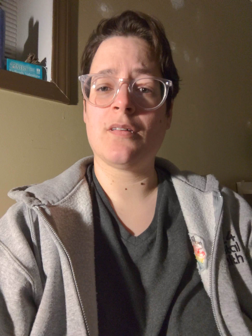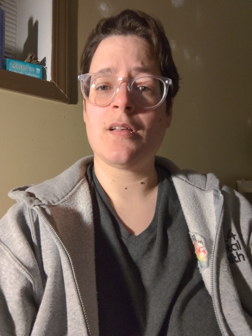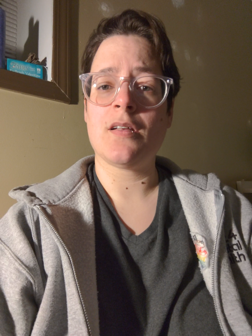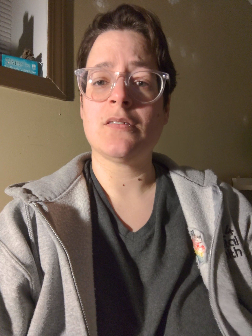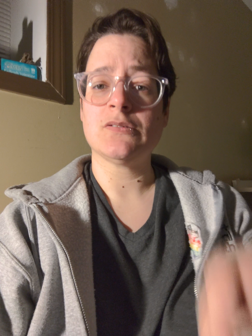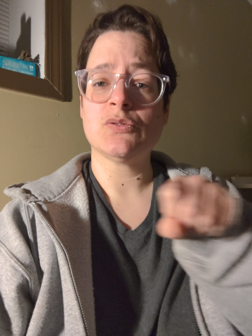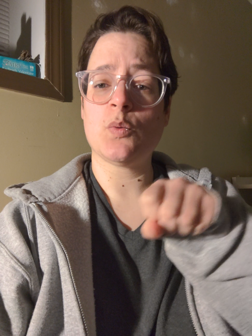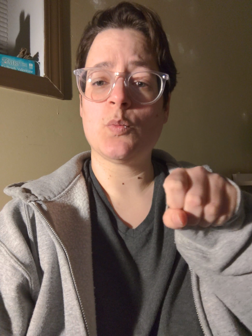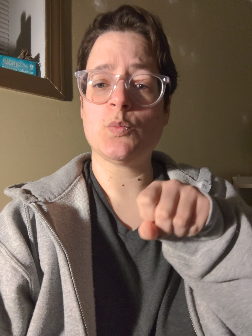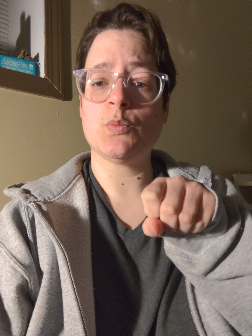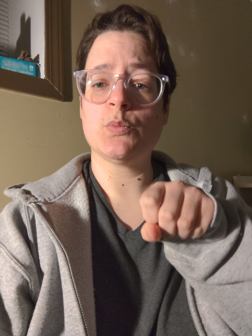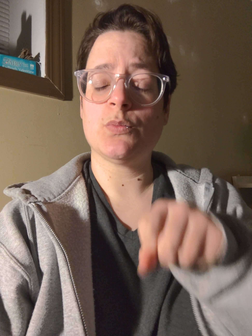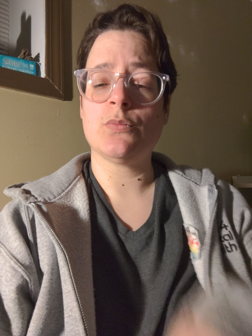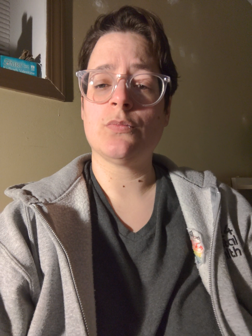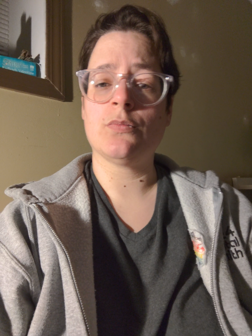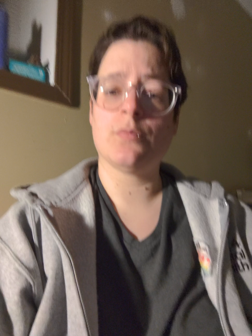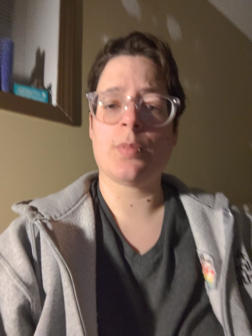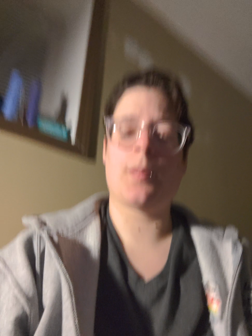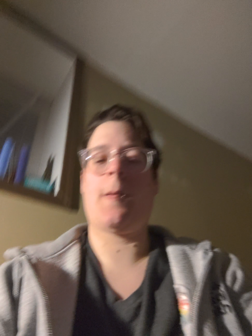shoe